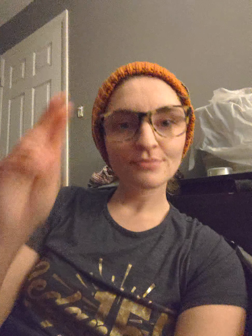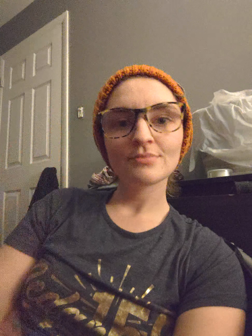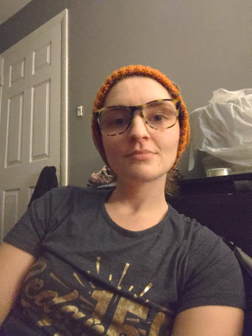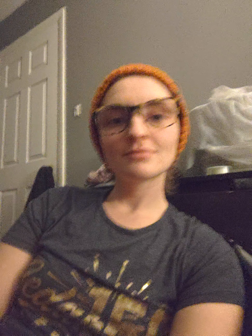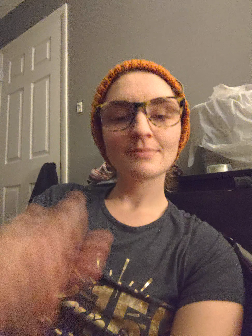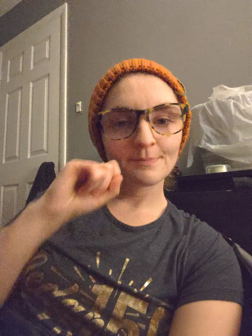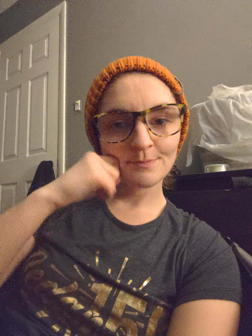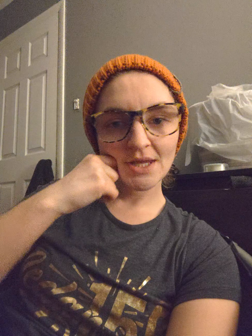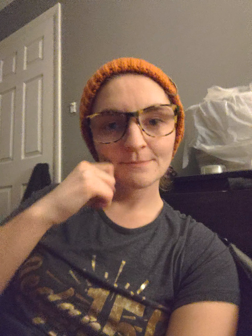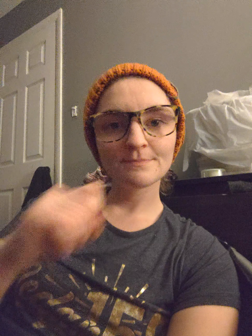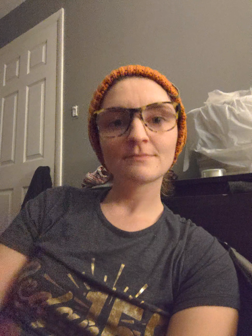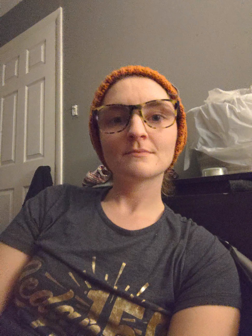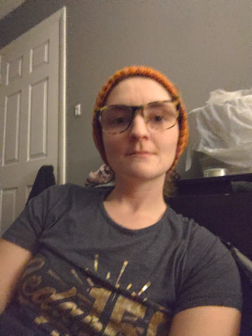apple